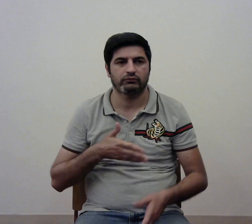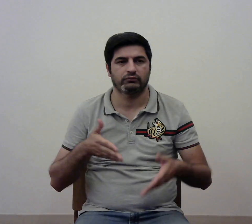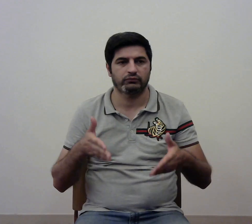bura